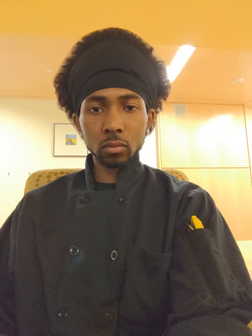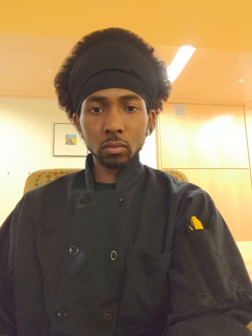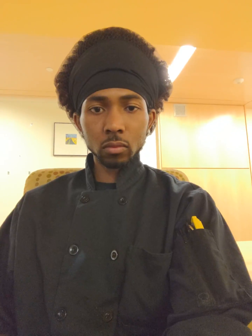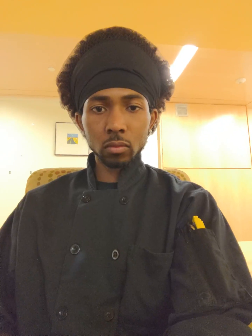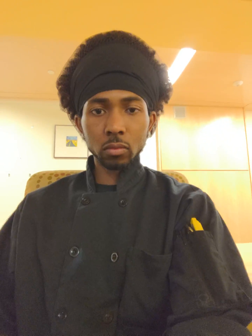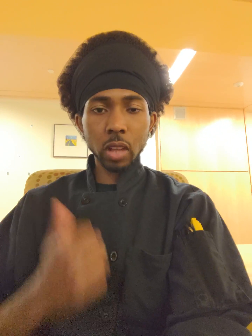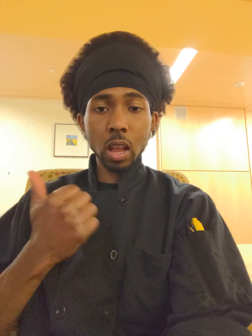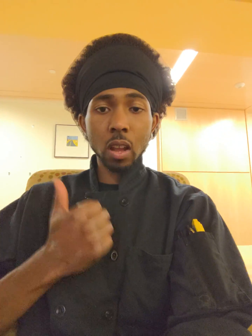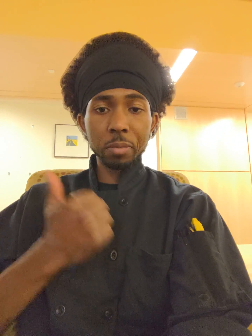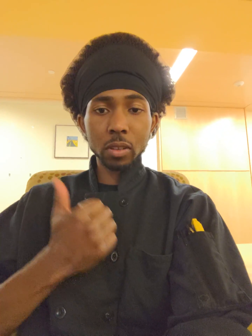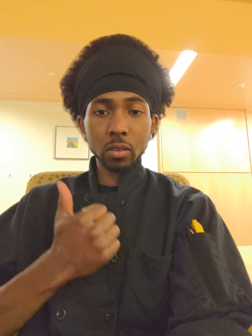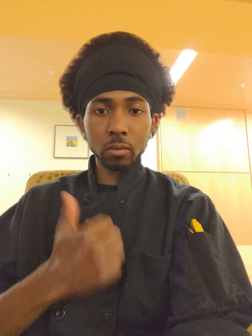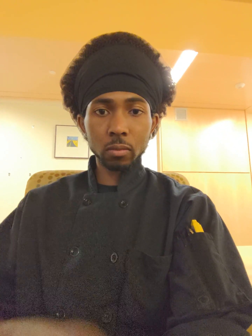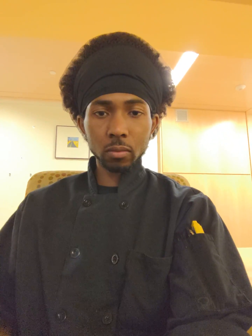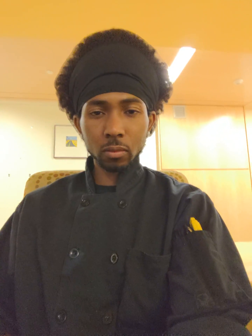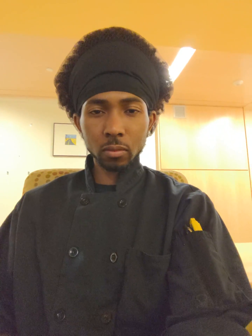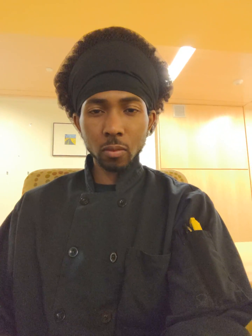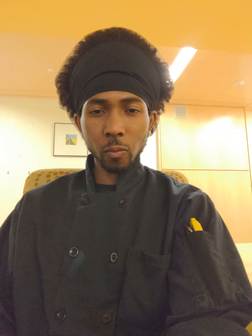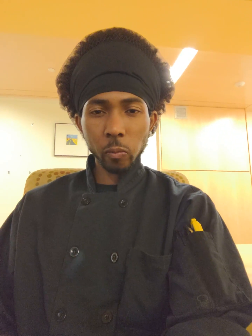help